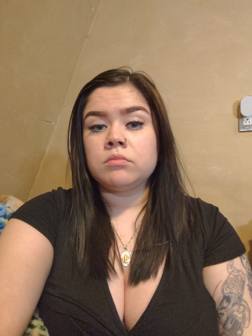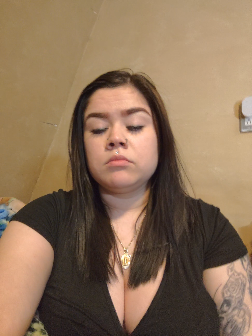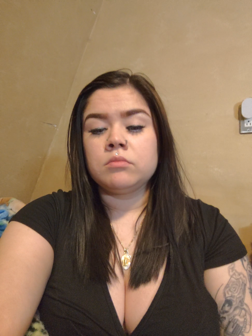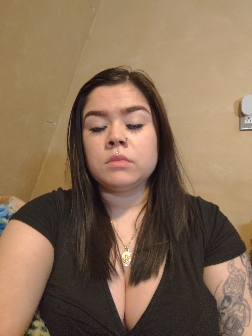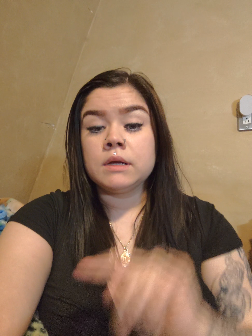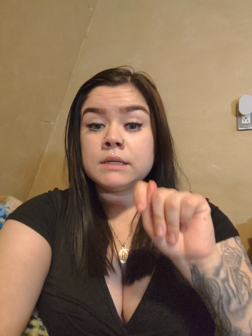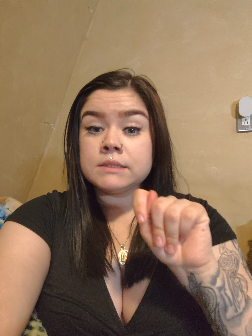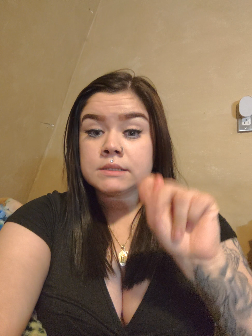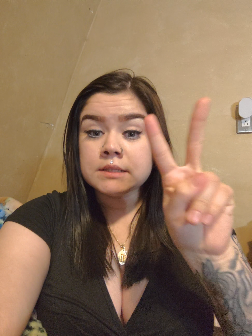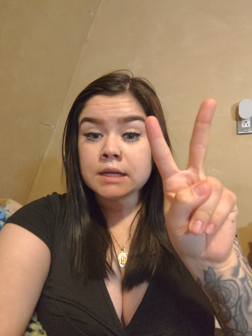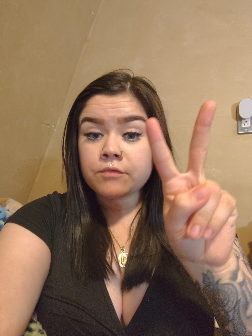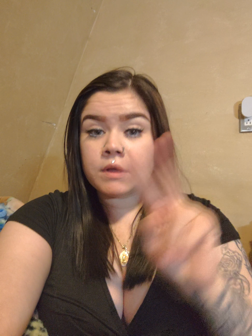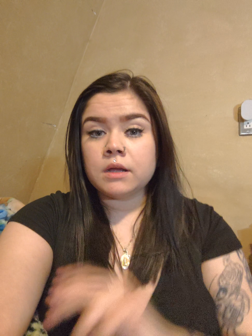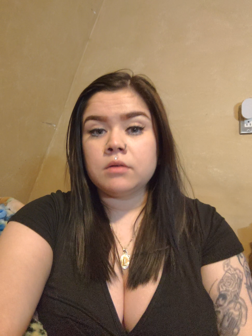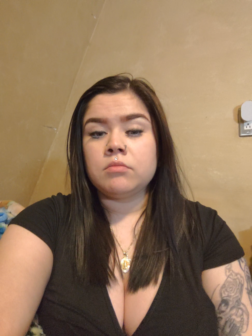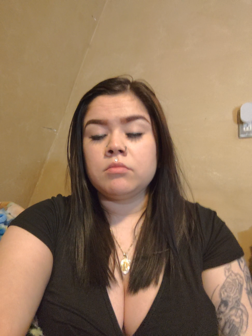TV